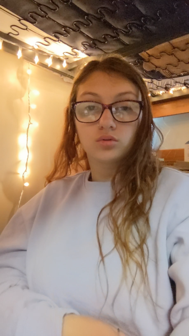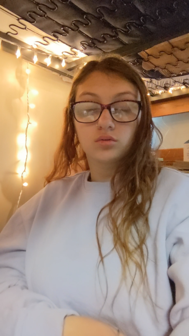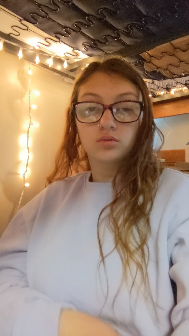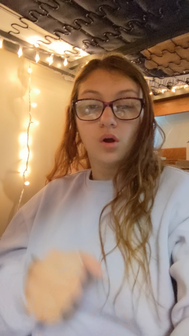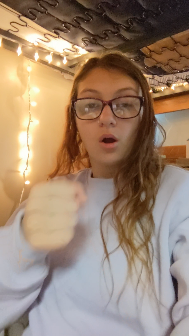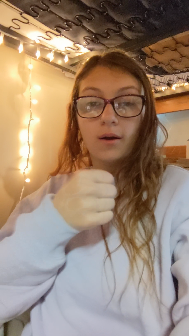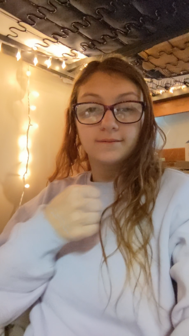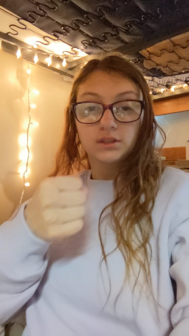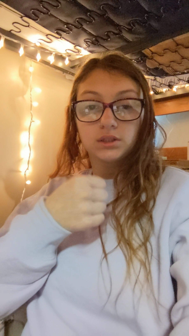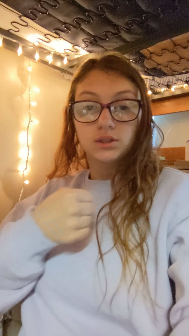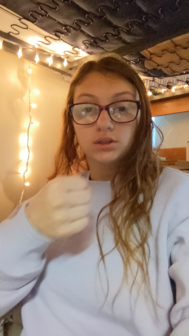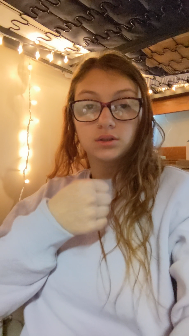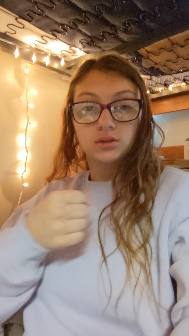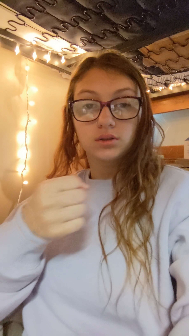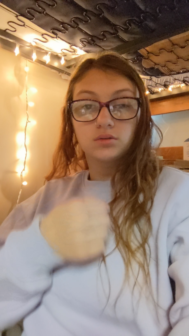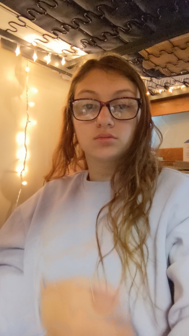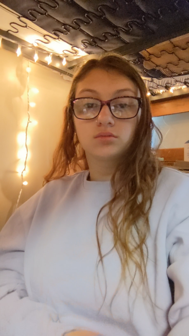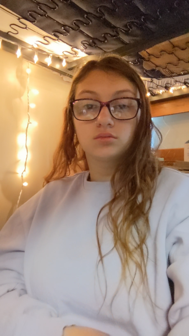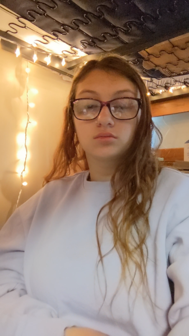coffee